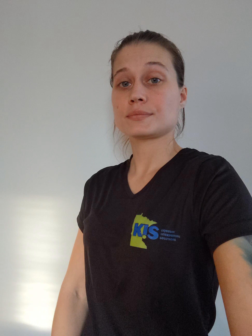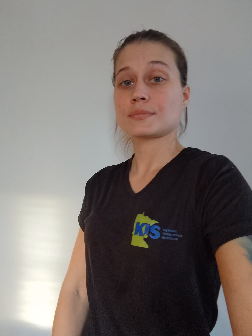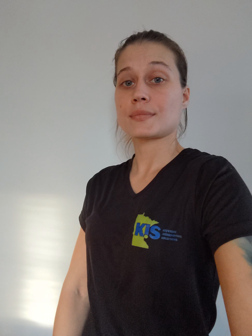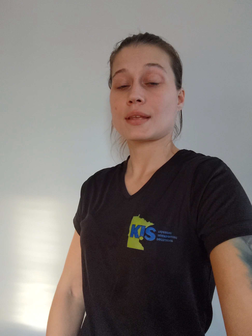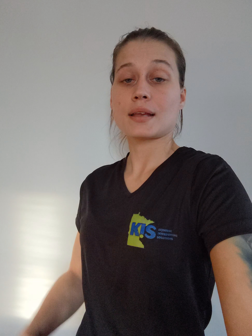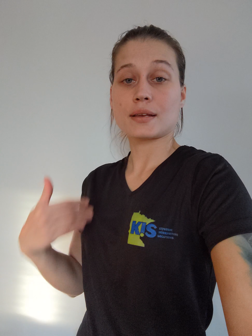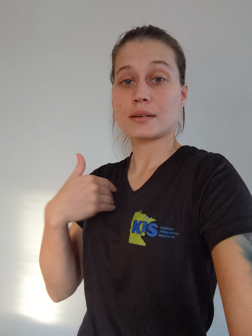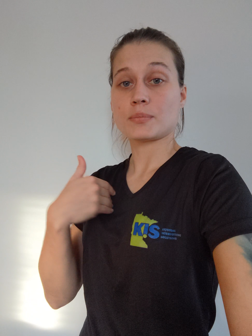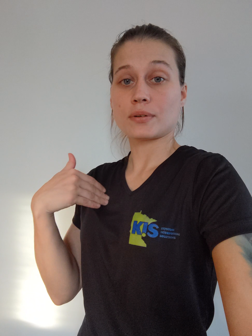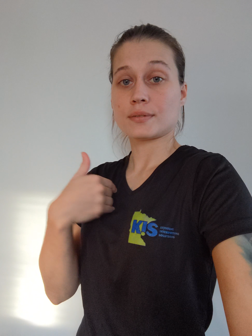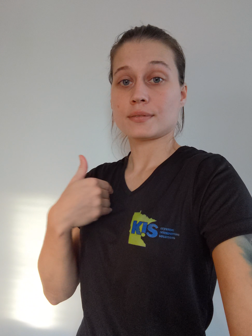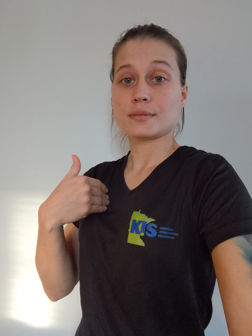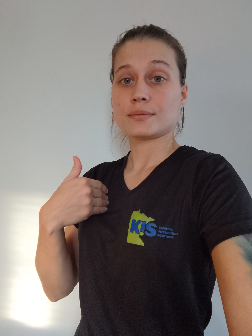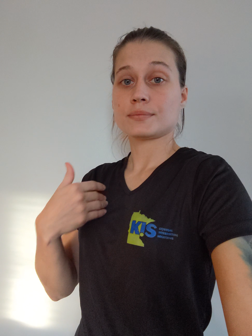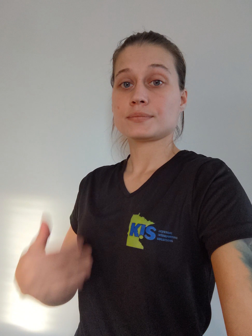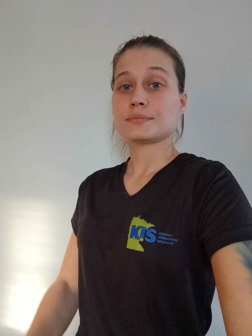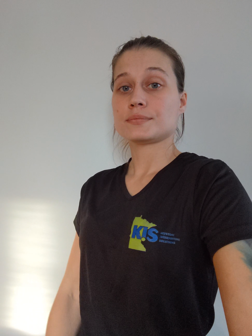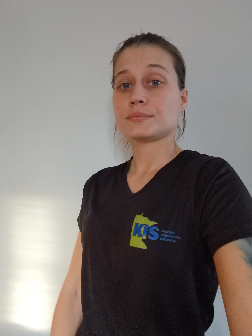animal